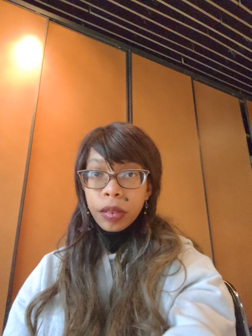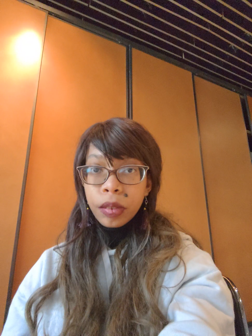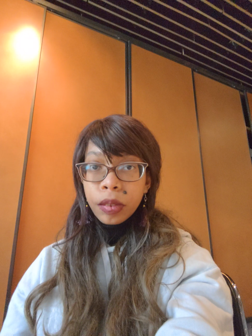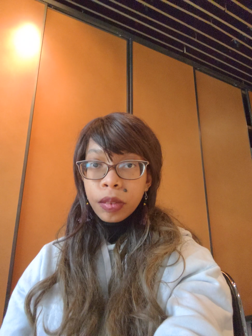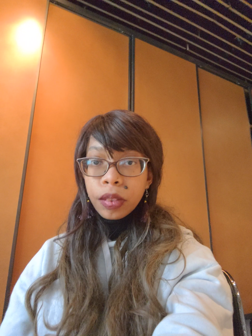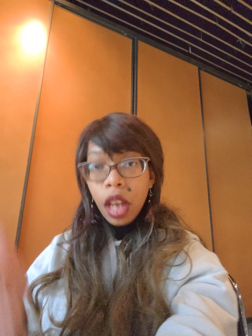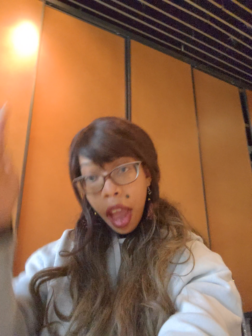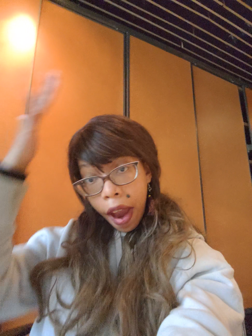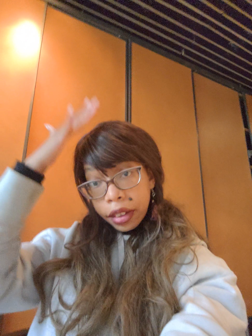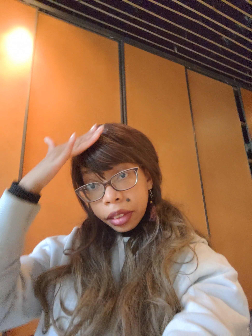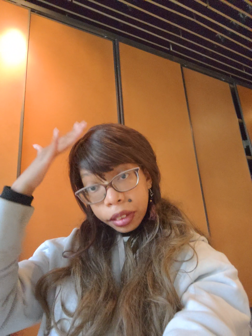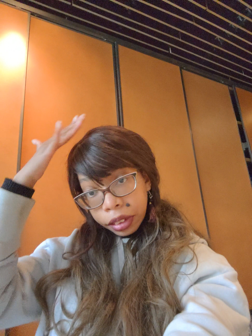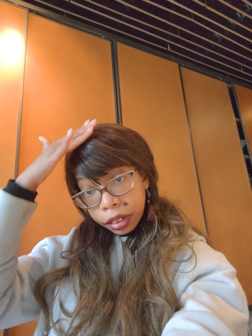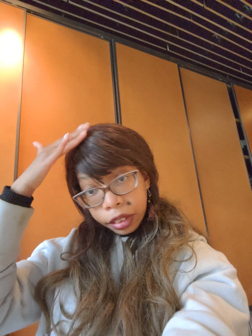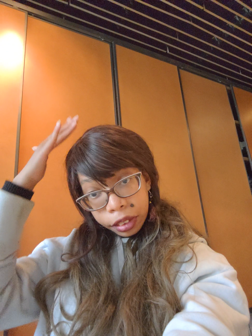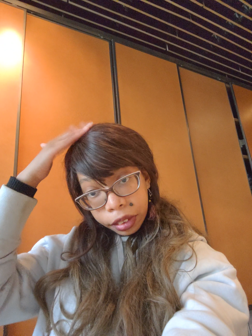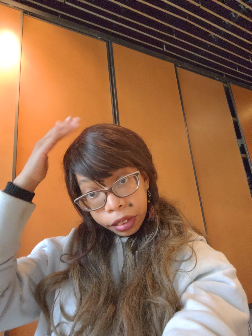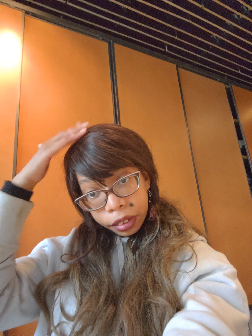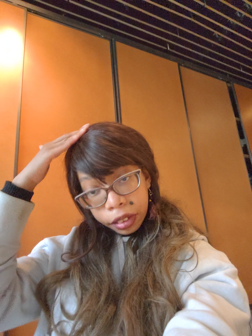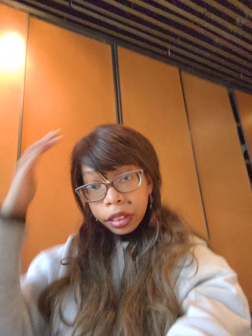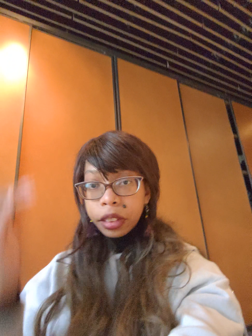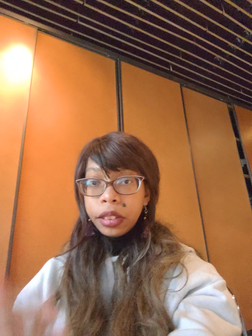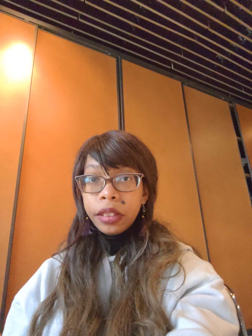hat